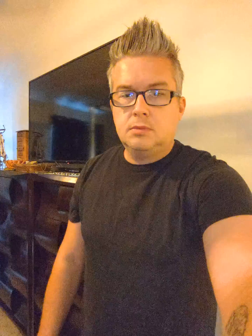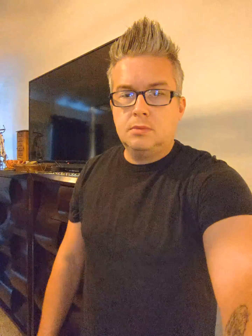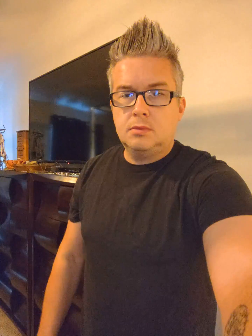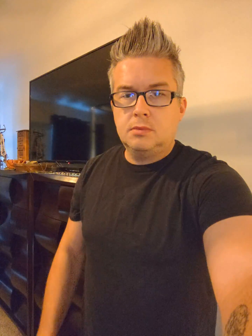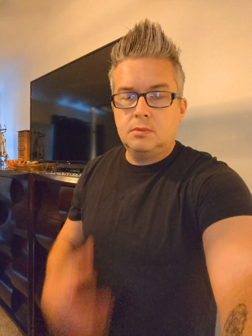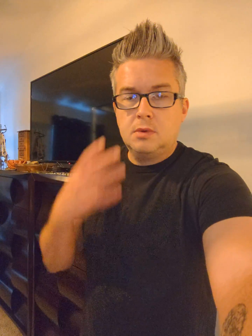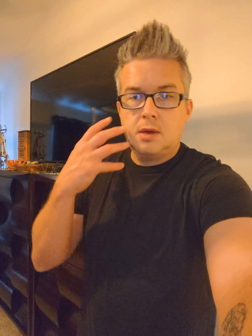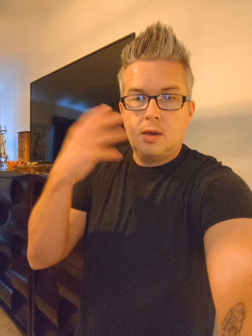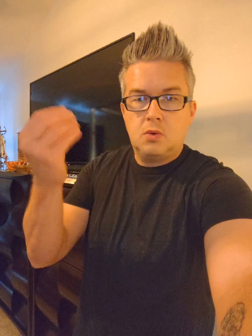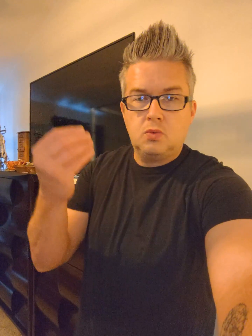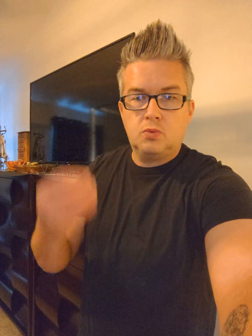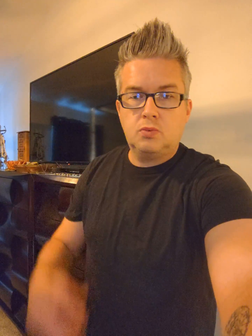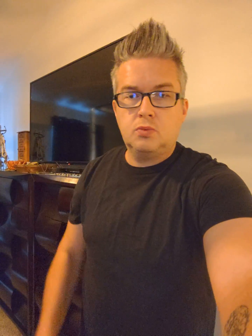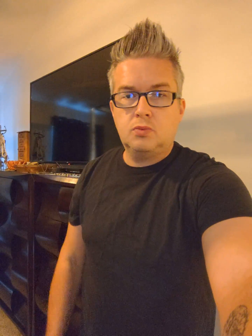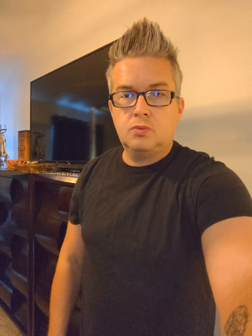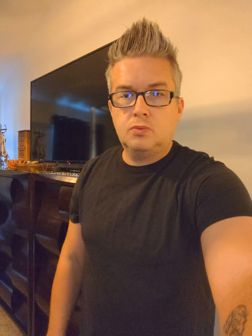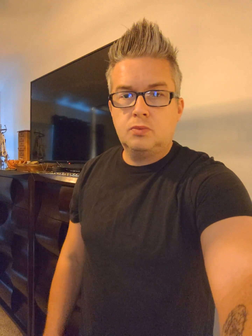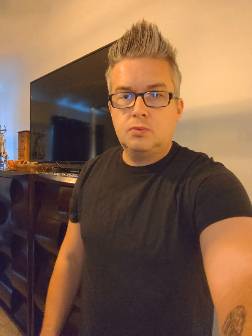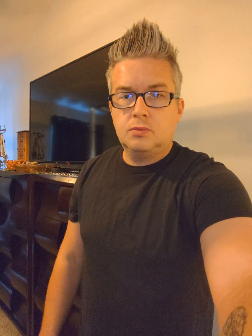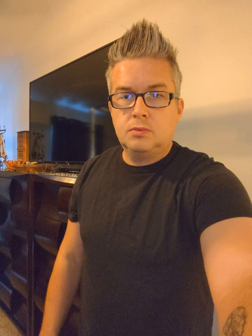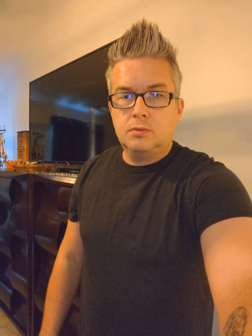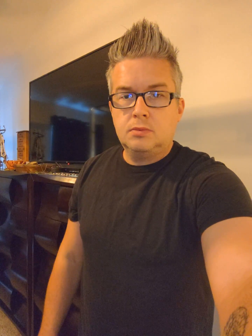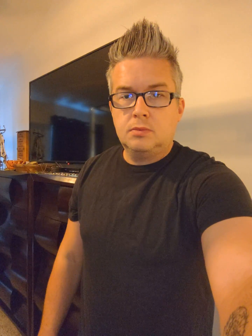got to